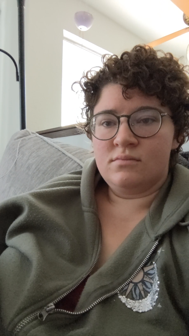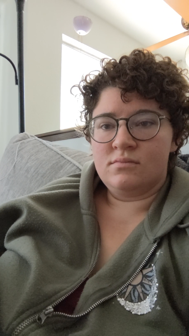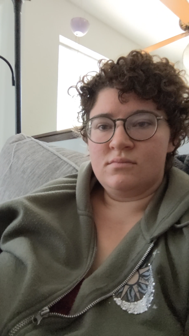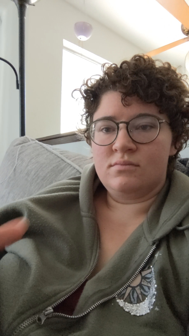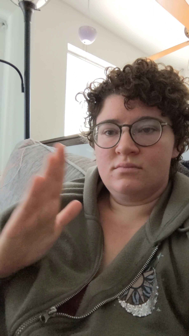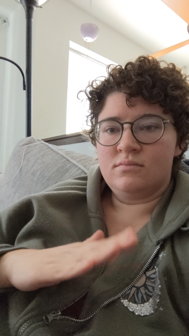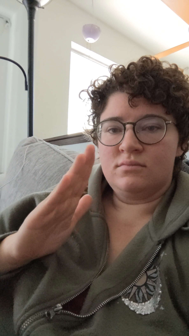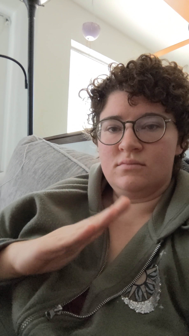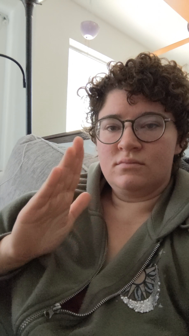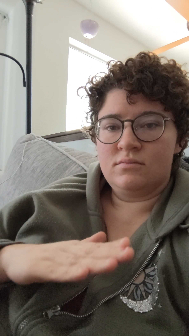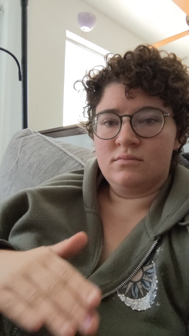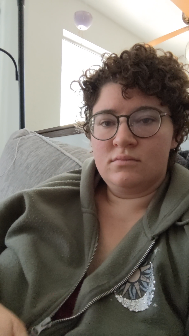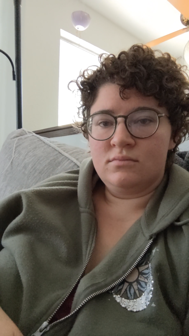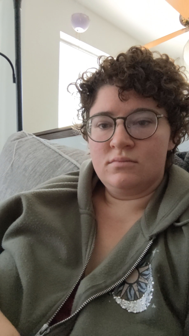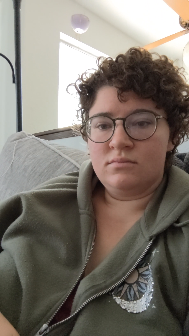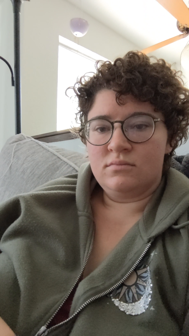clap